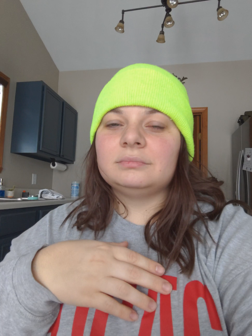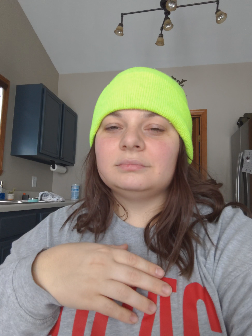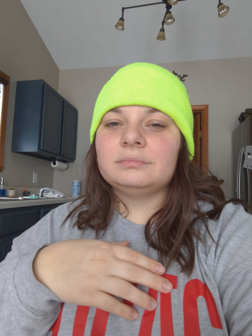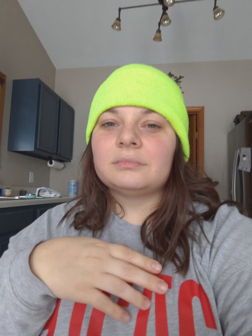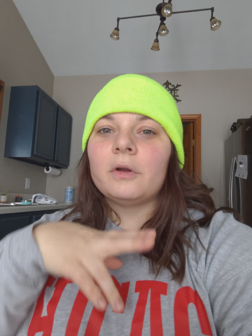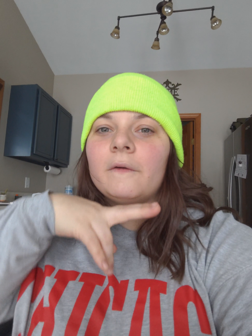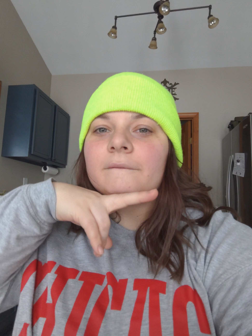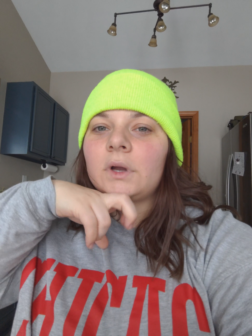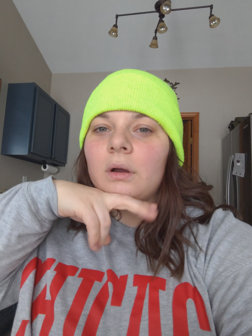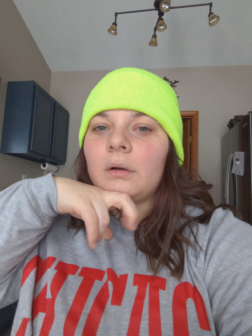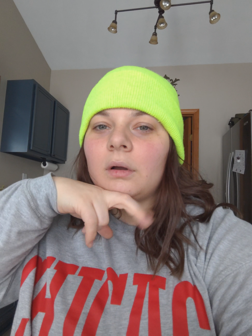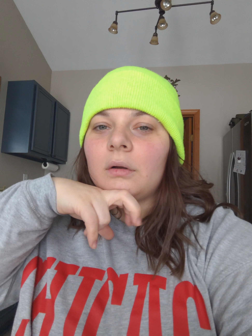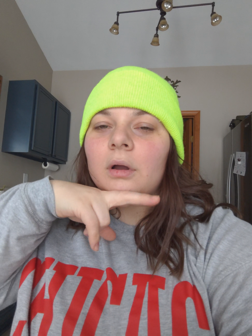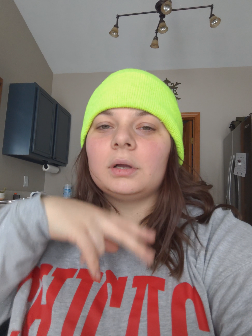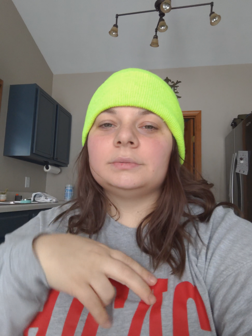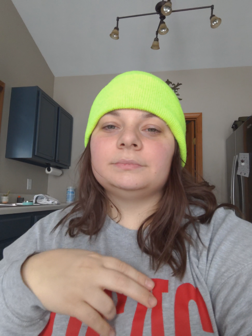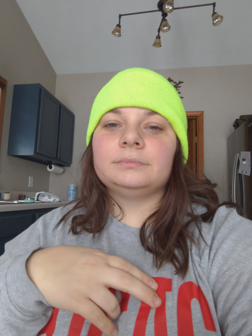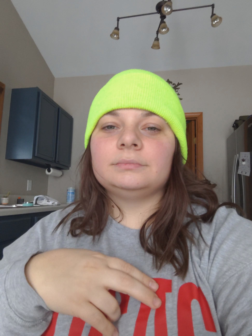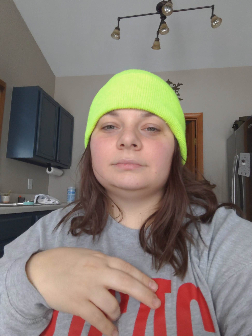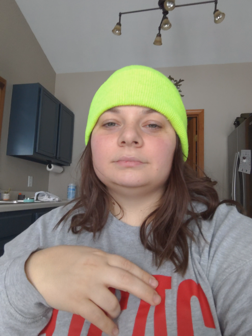frog